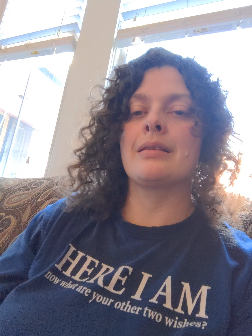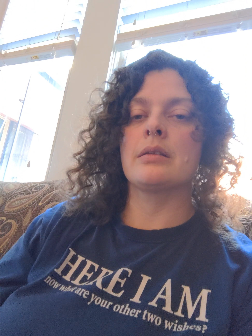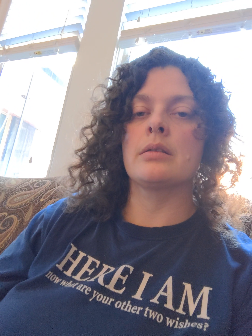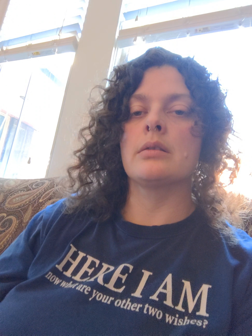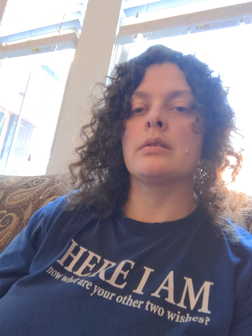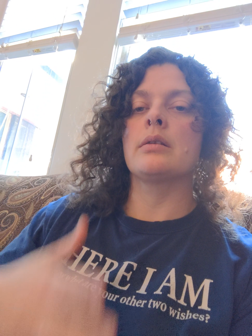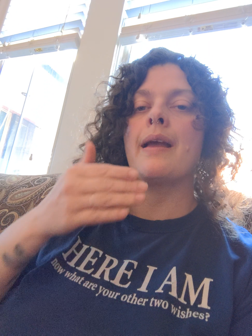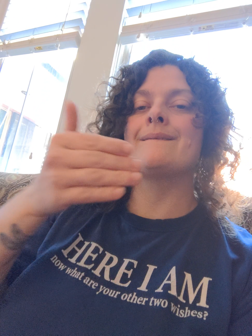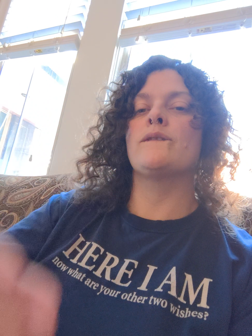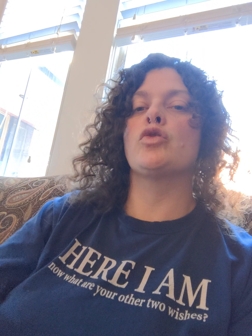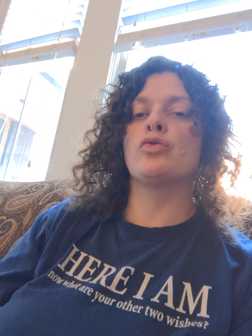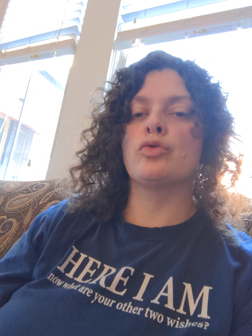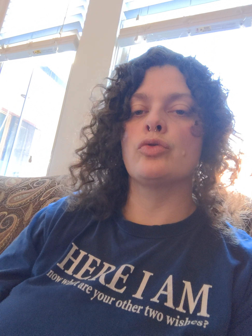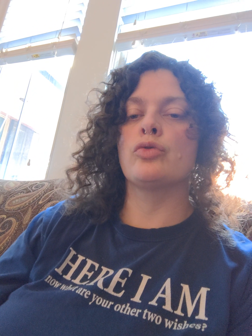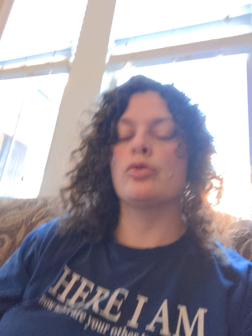after